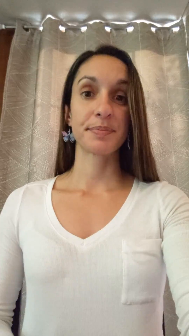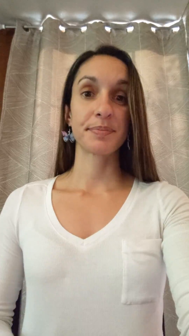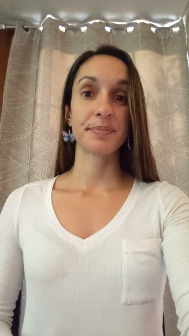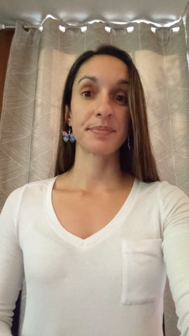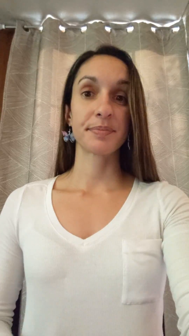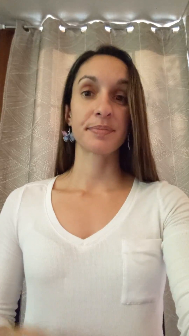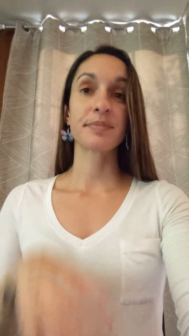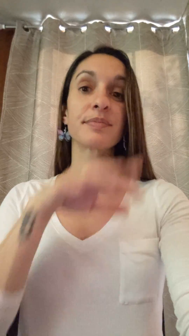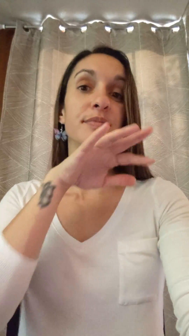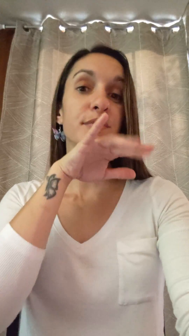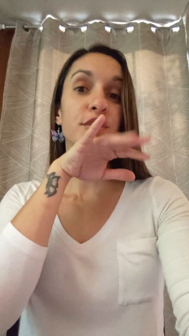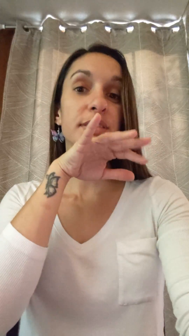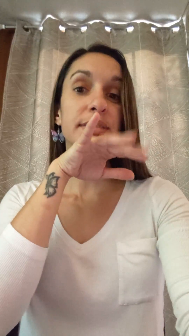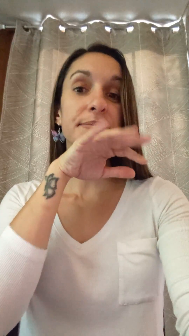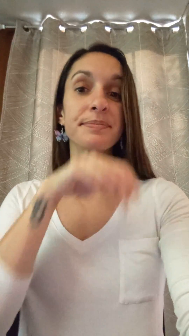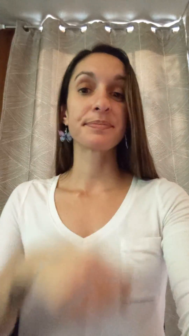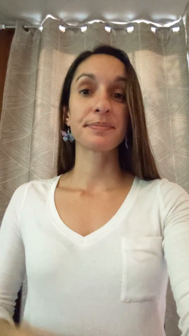naughty